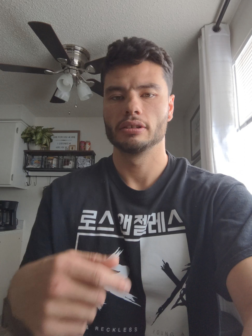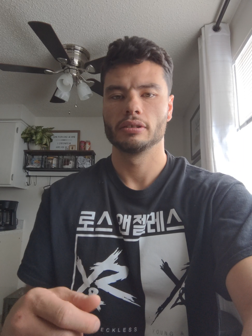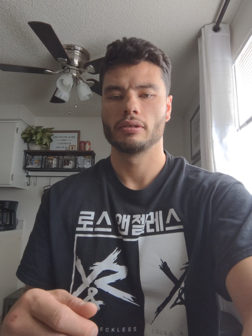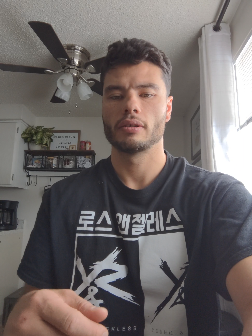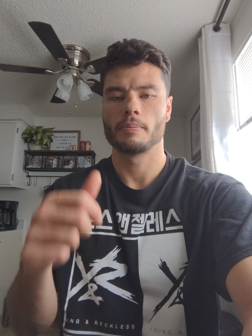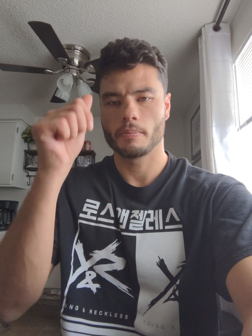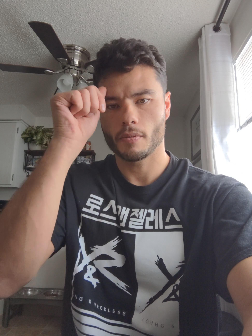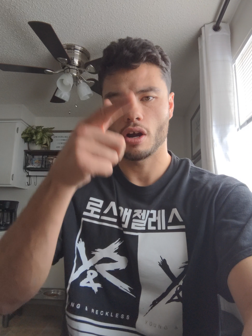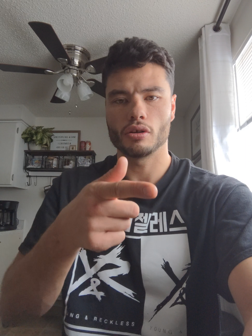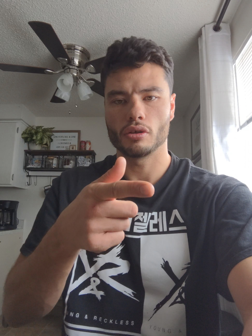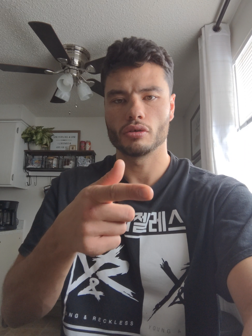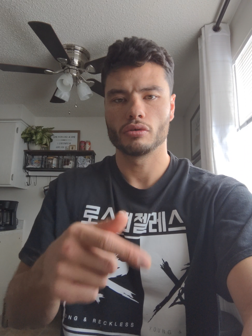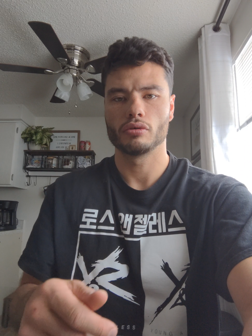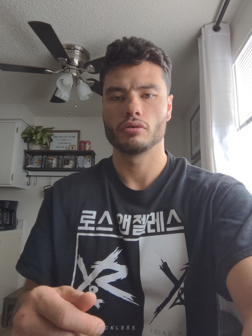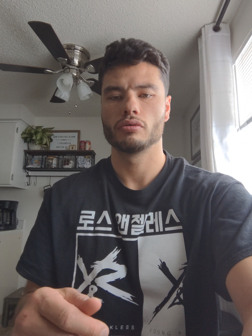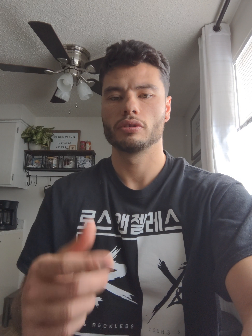brother